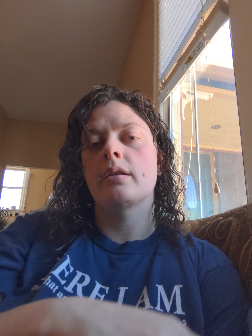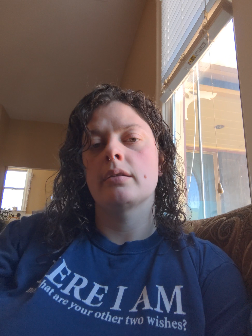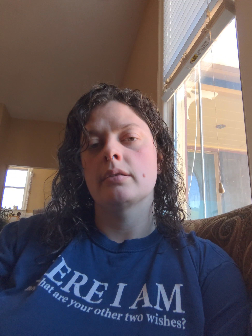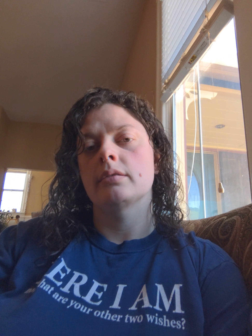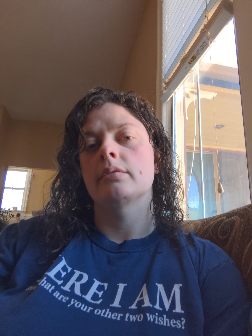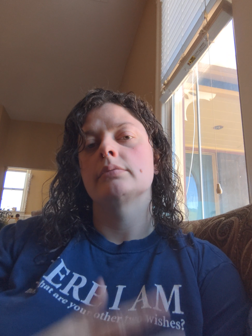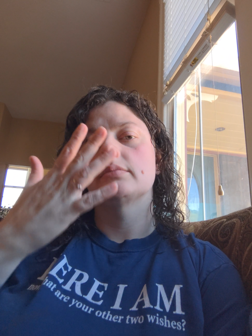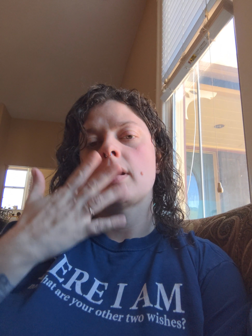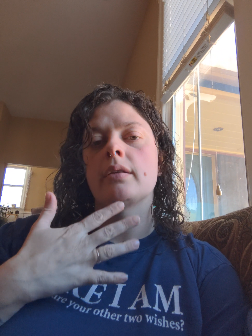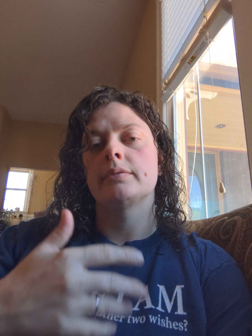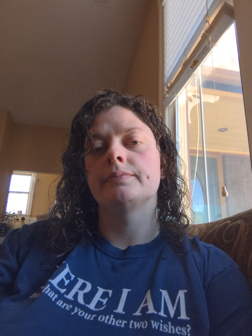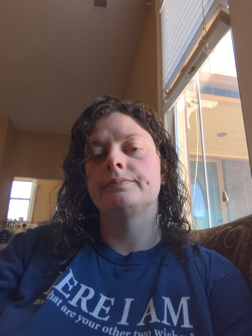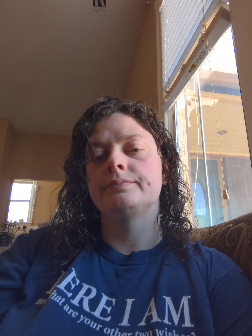sad